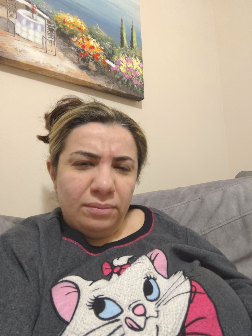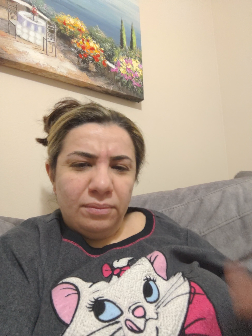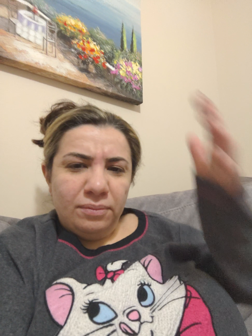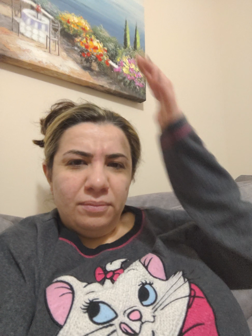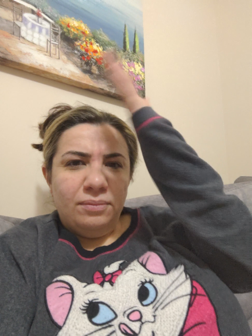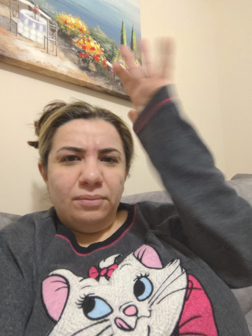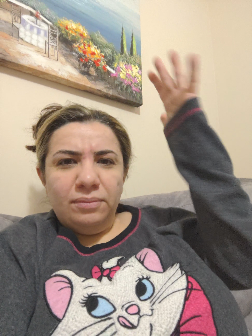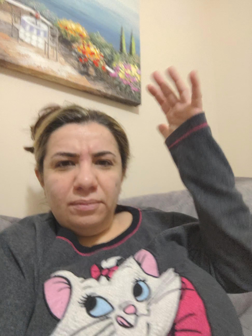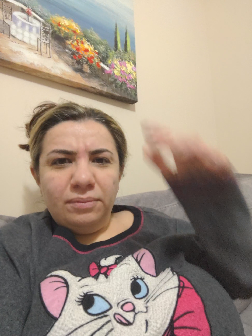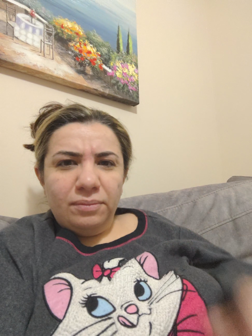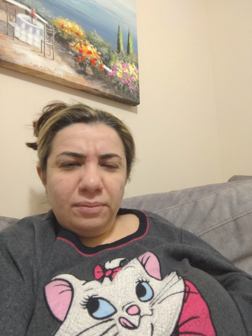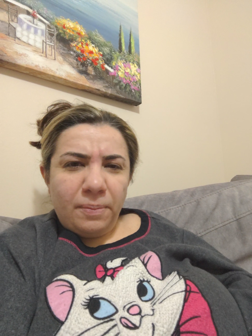tree